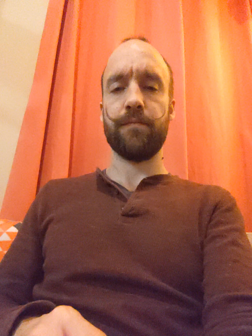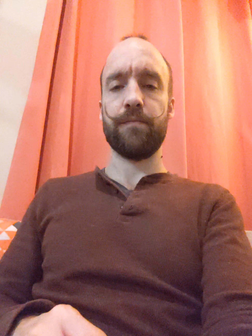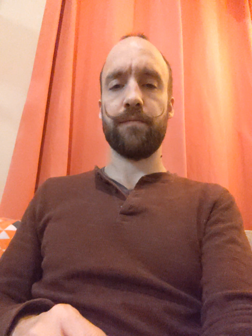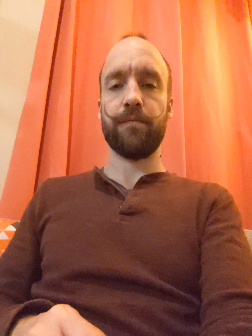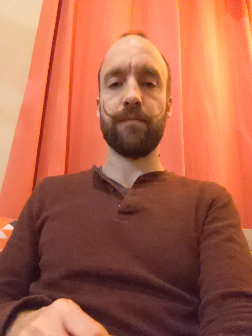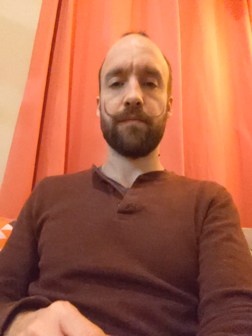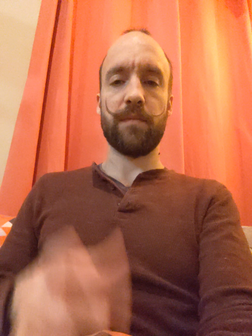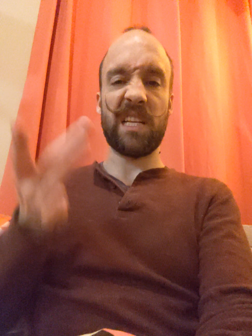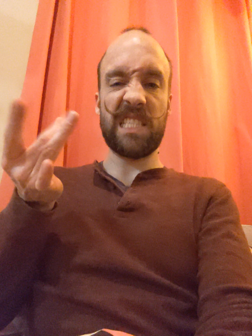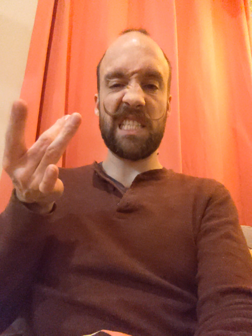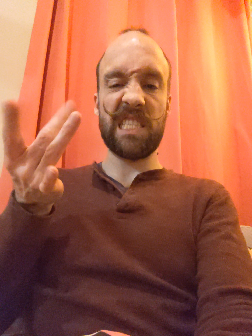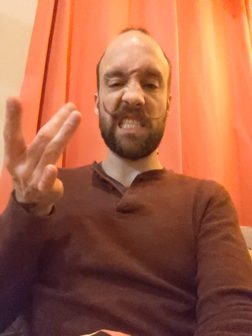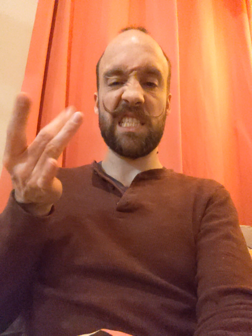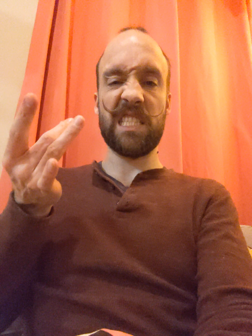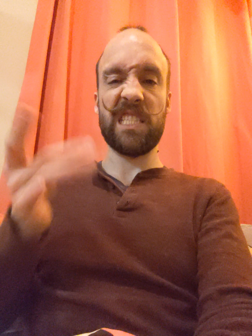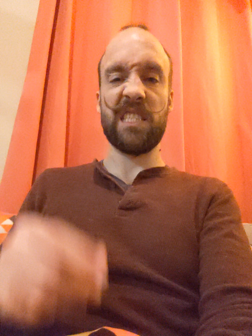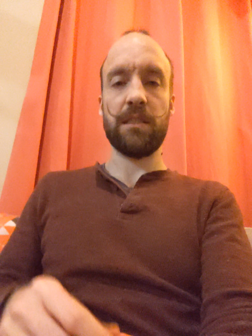sticky